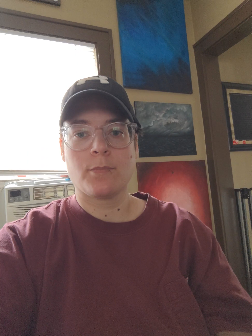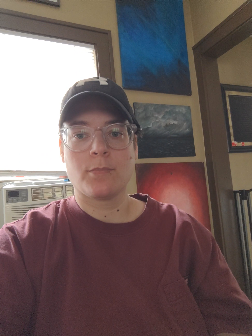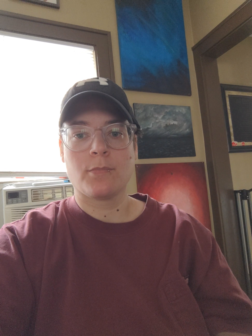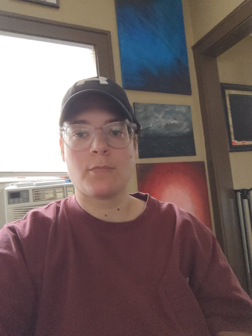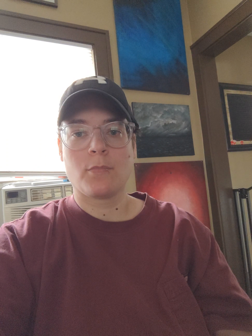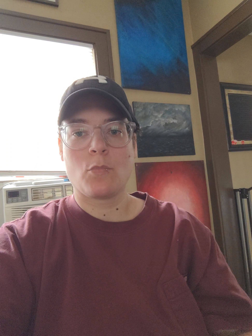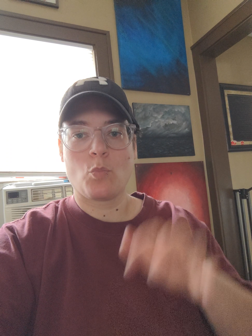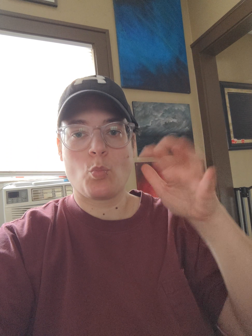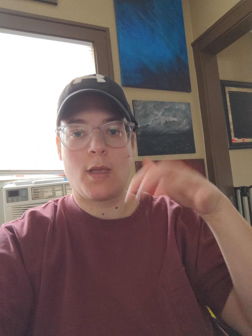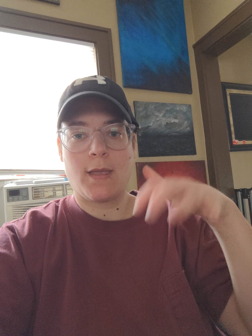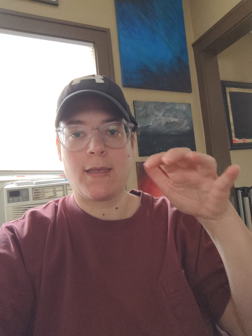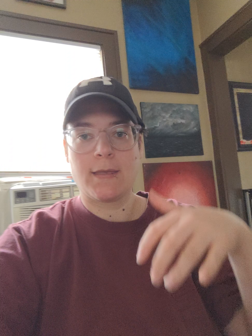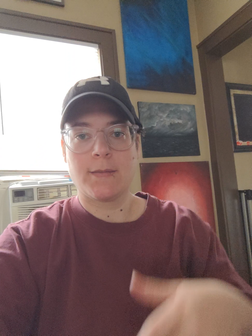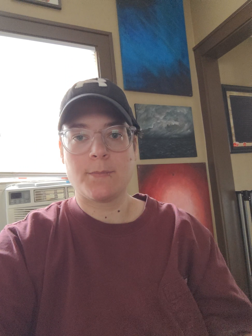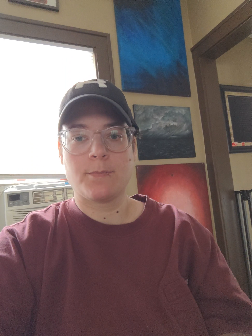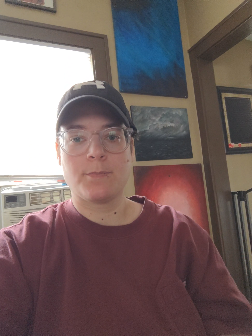rain